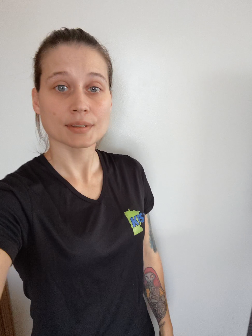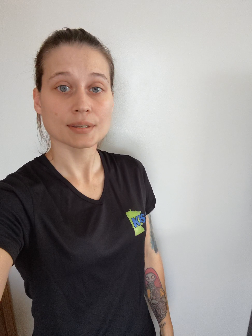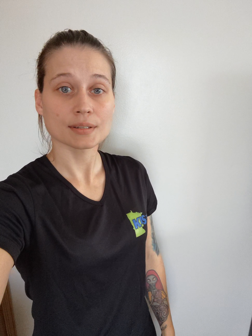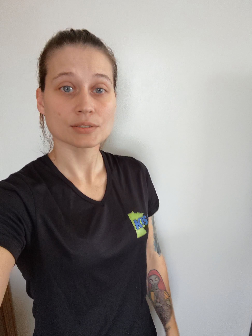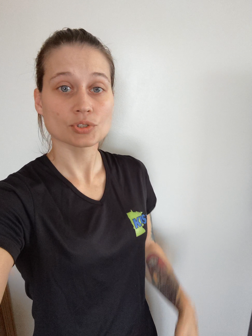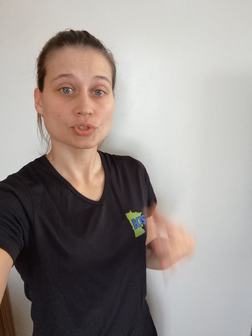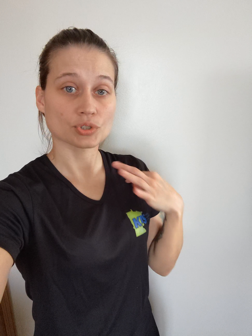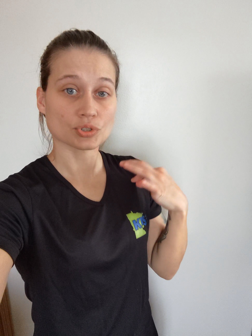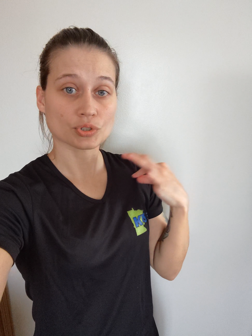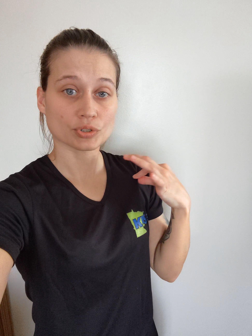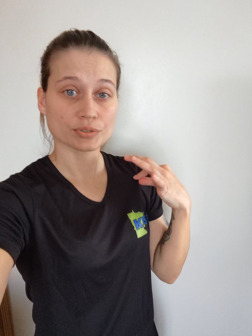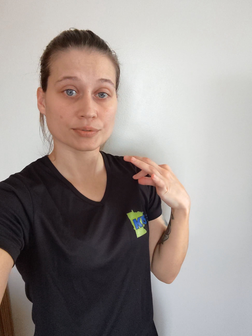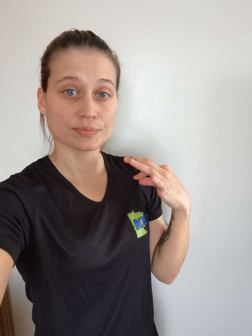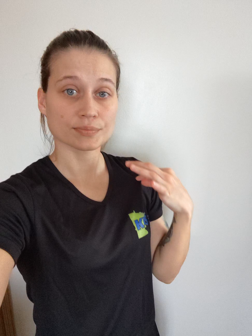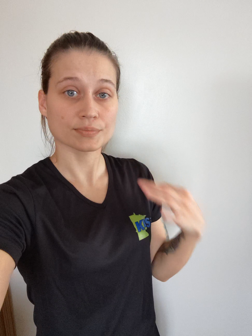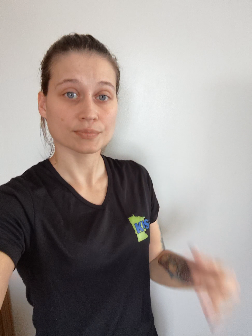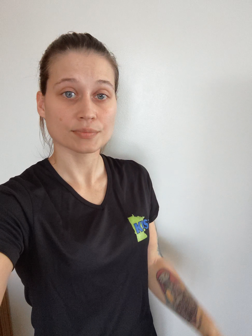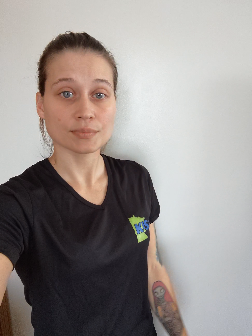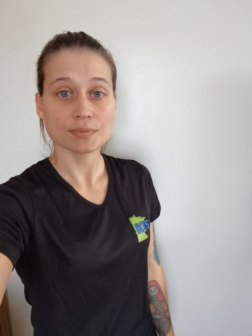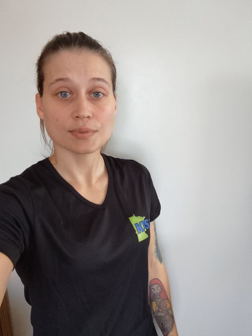shirt